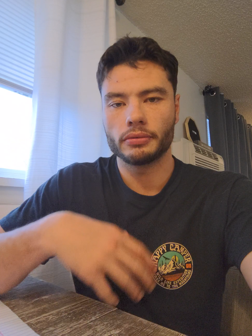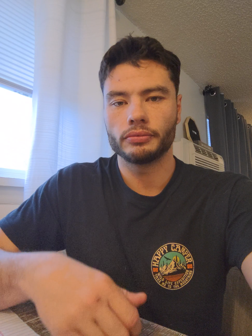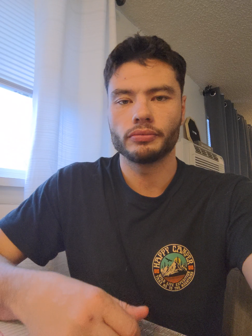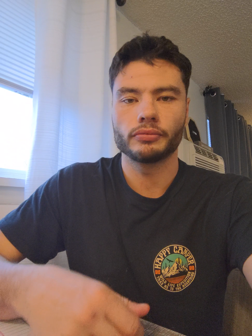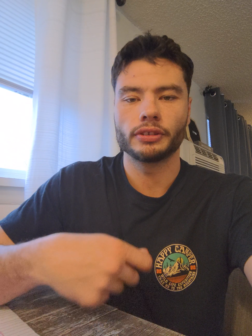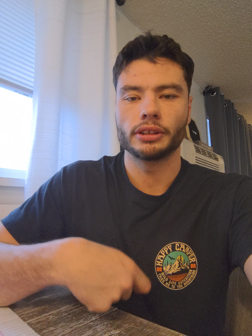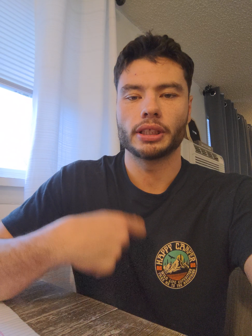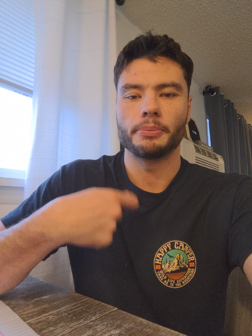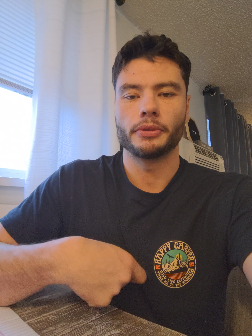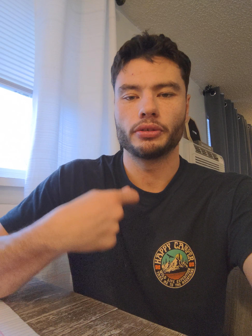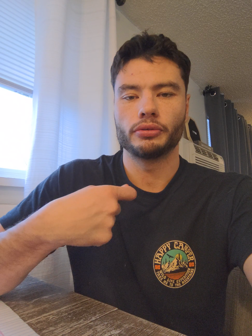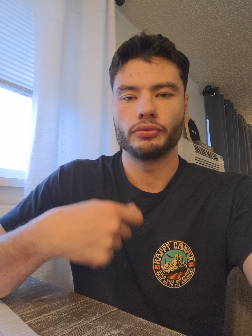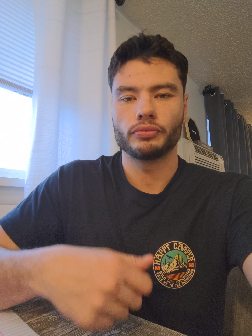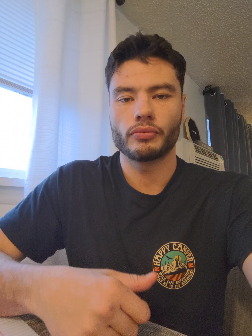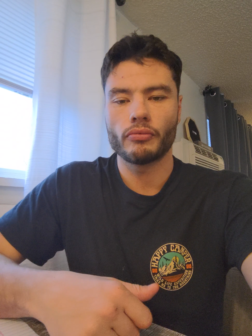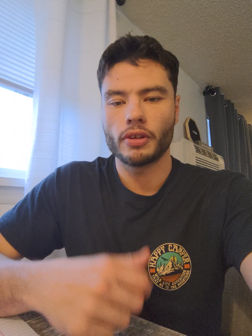zipper